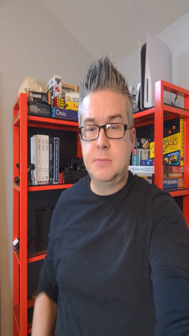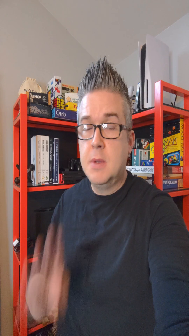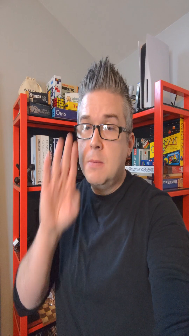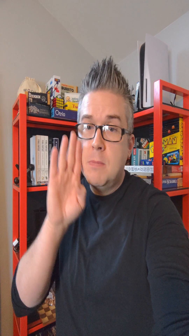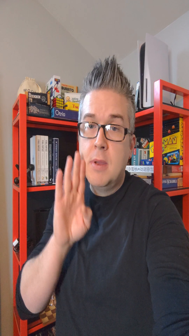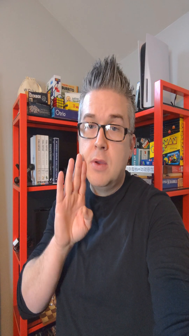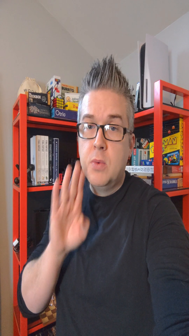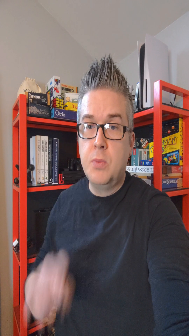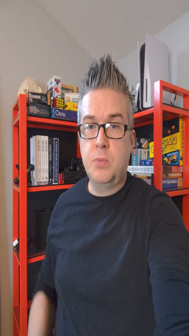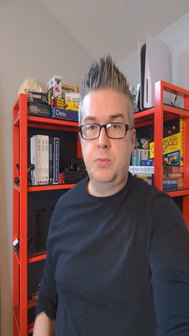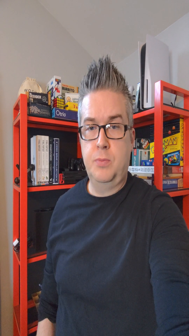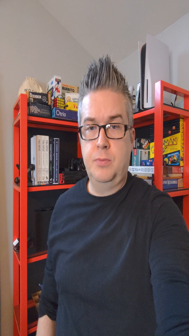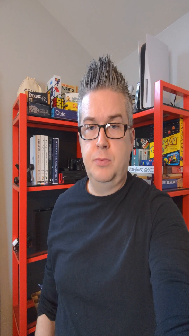brown